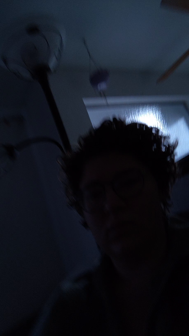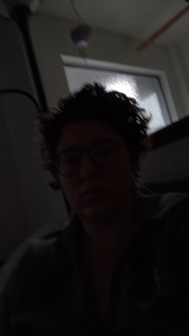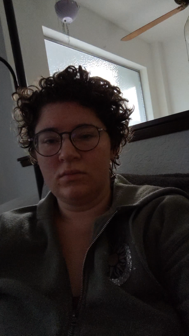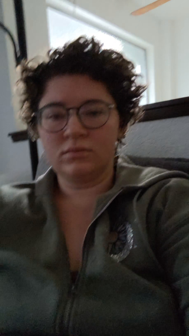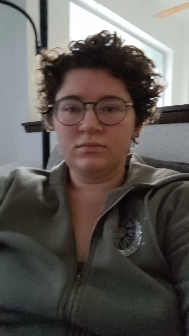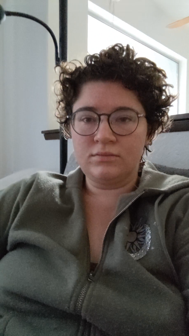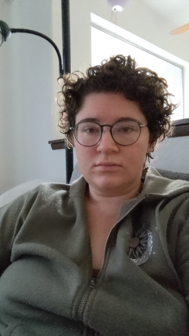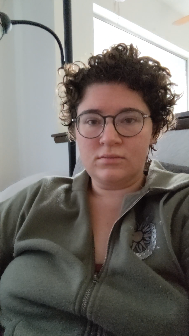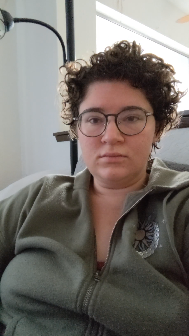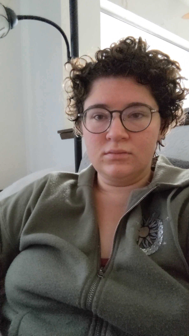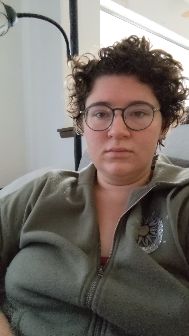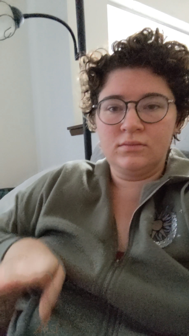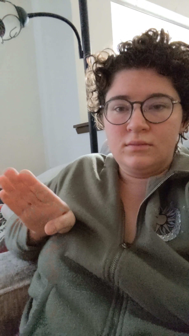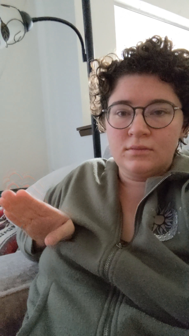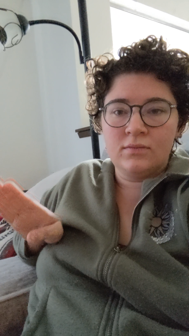penguin